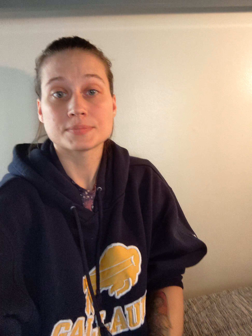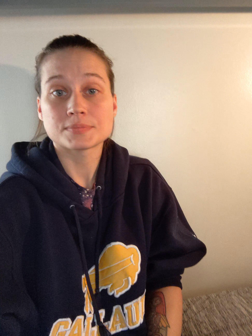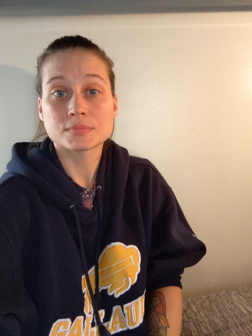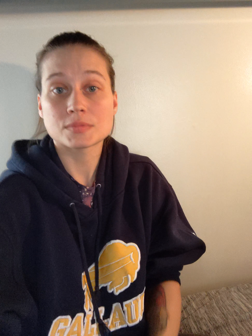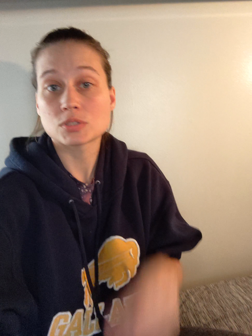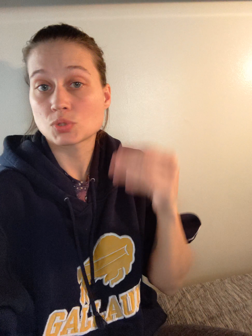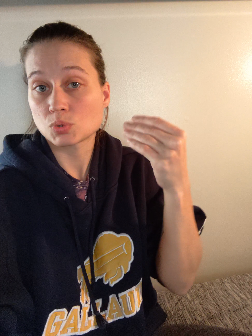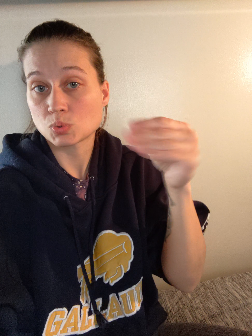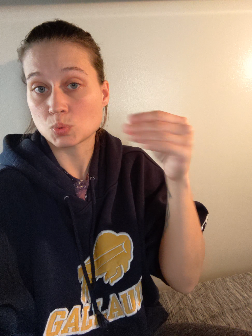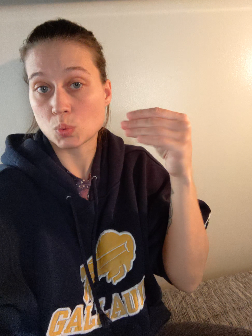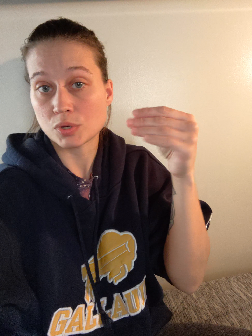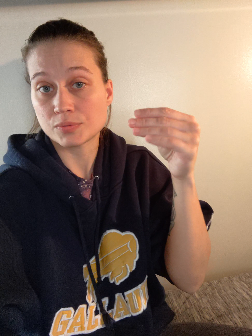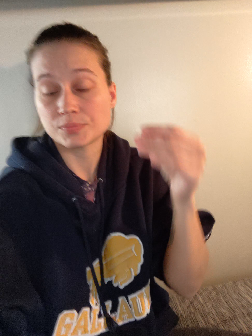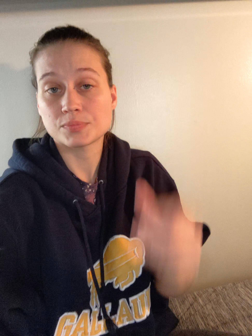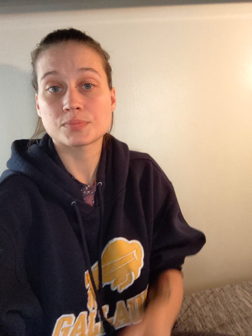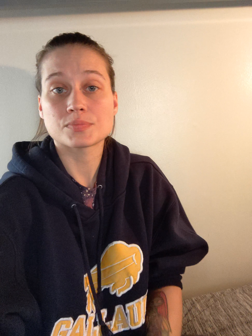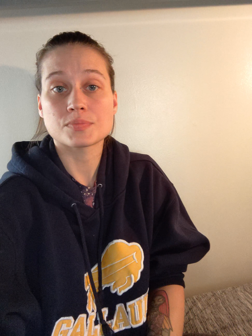store